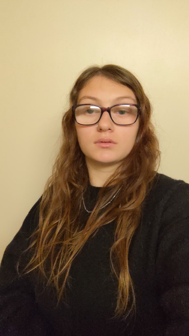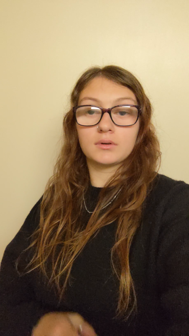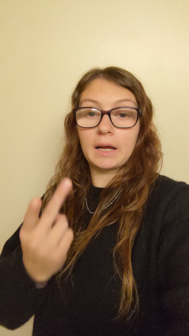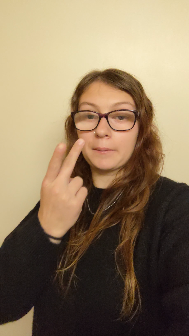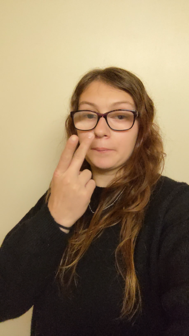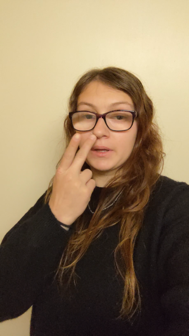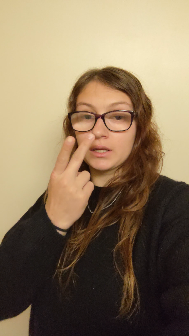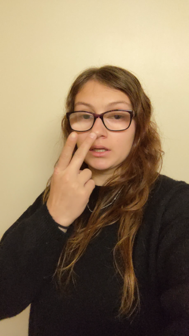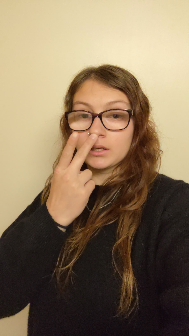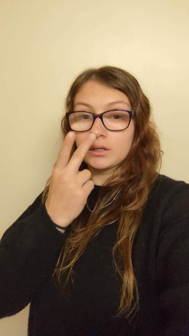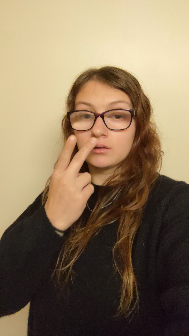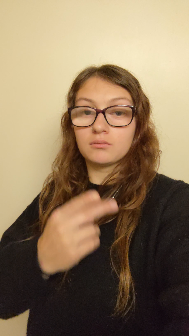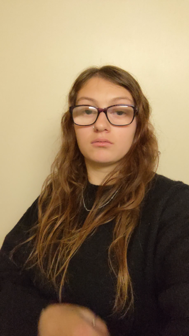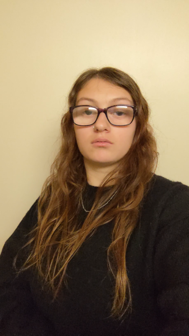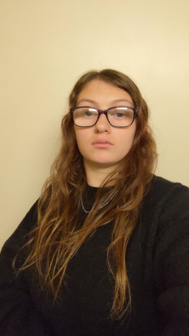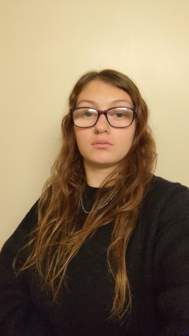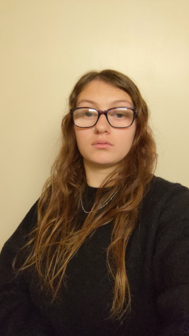penis